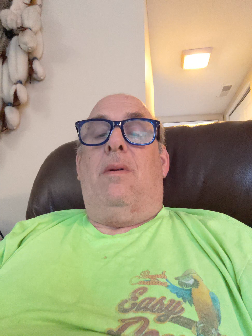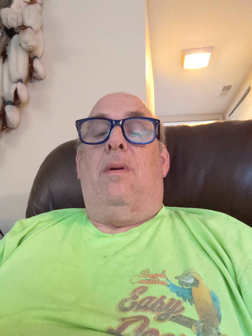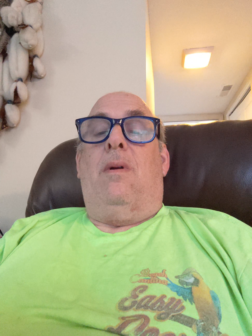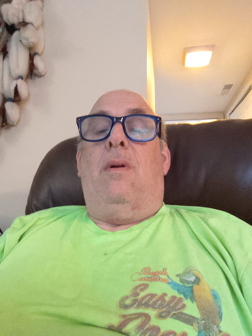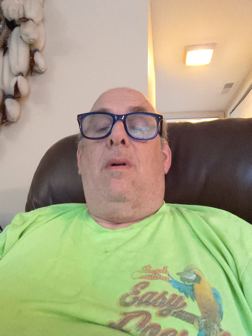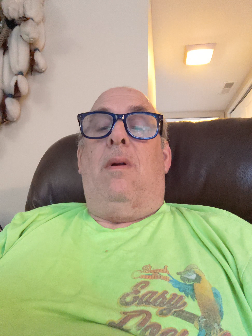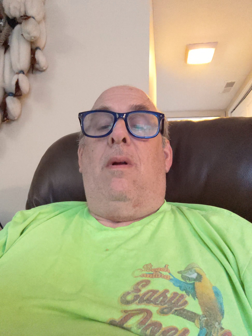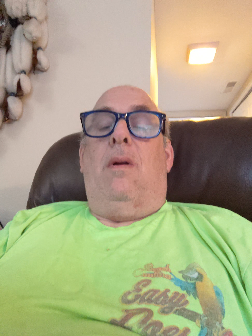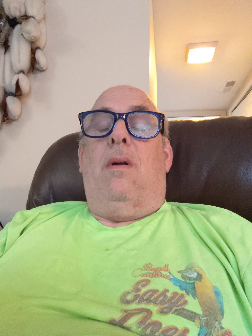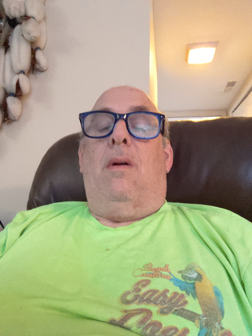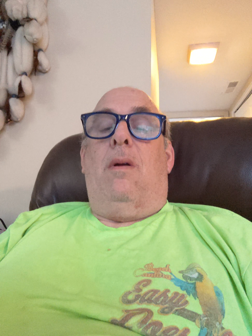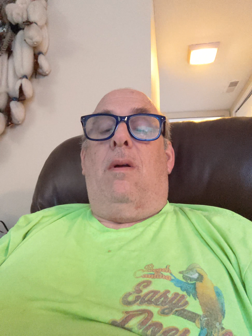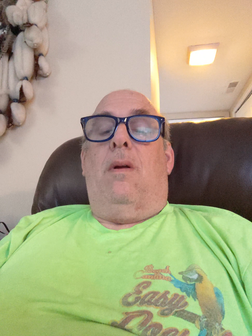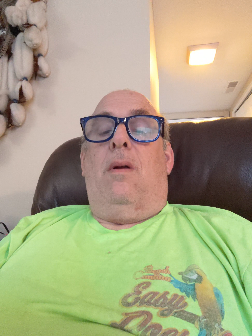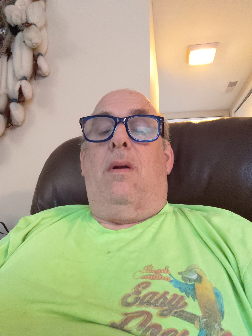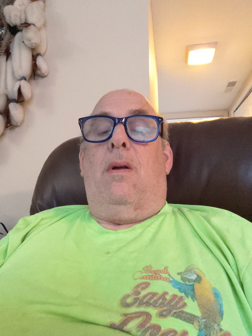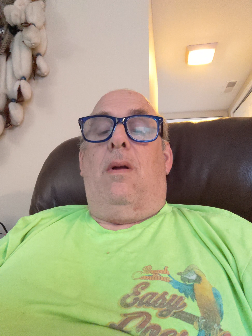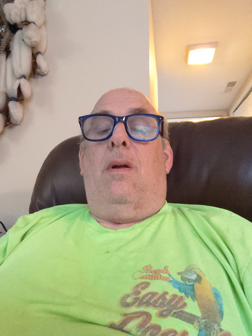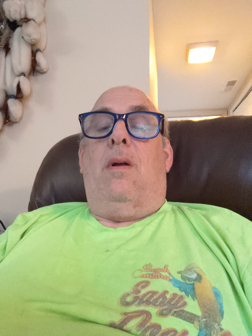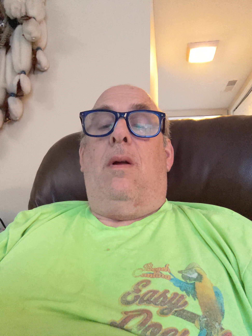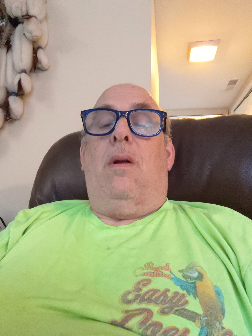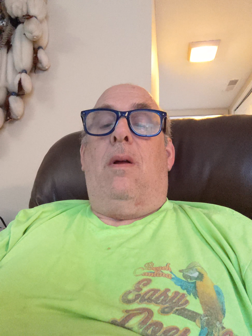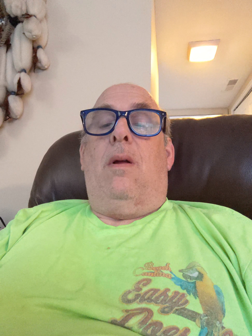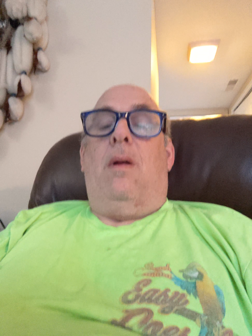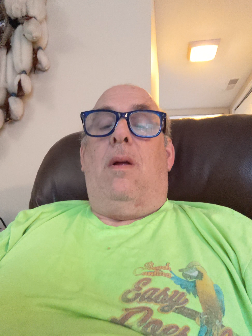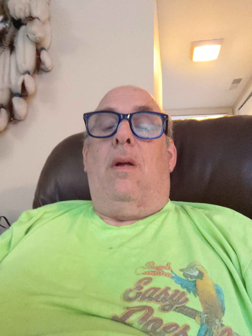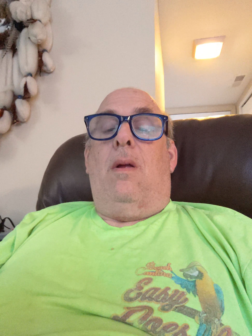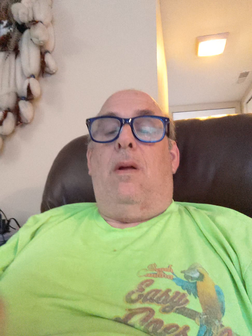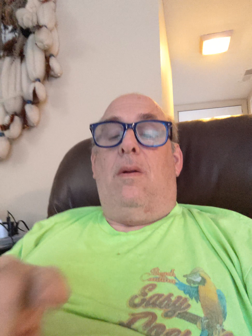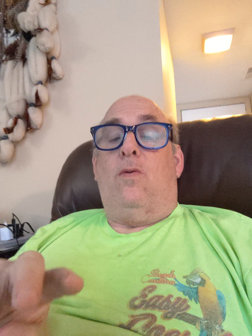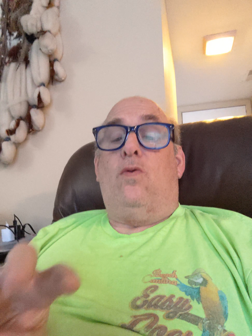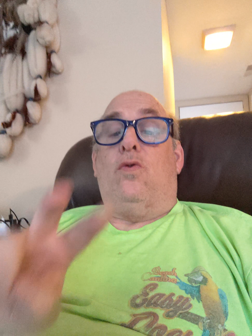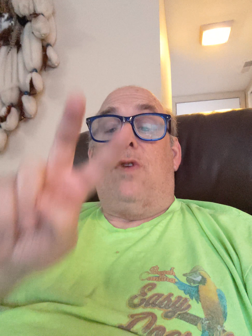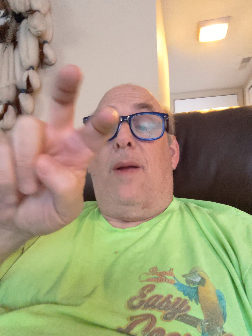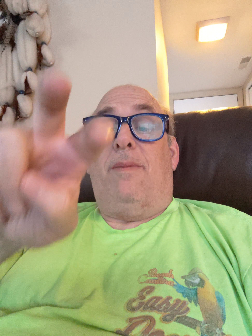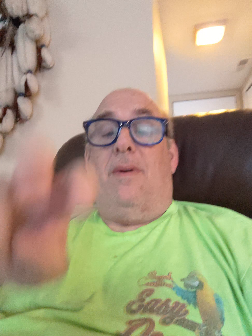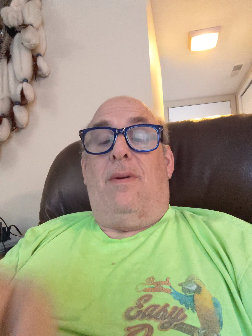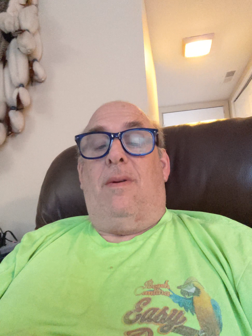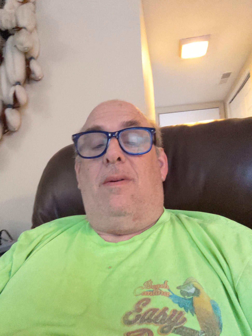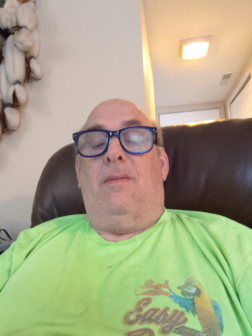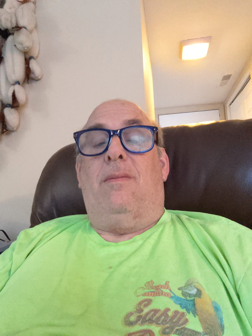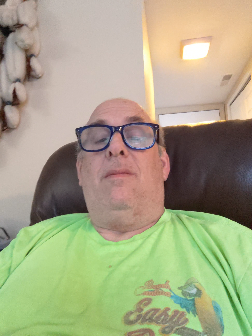jump